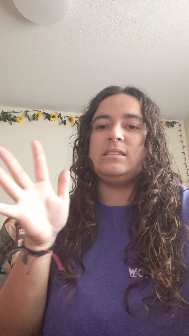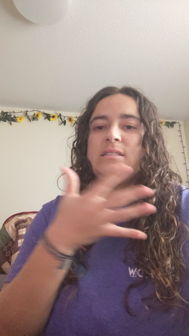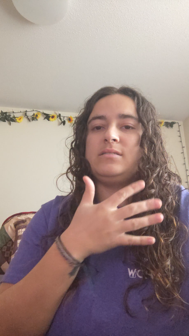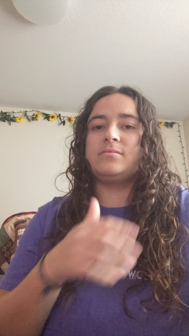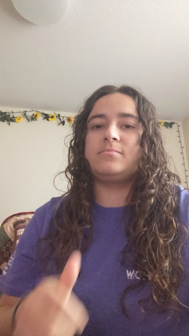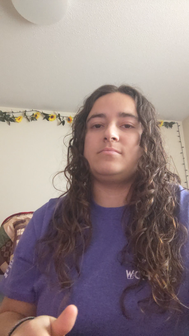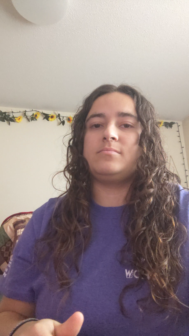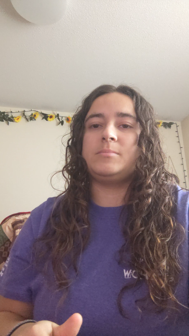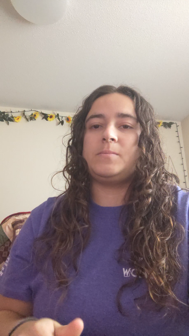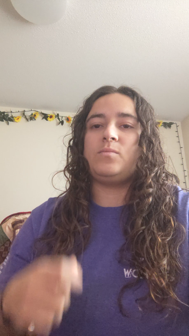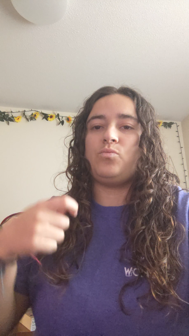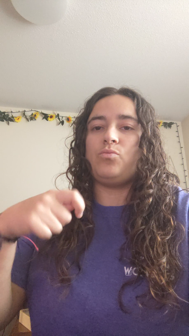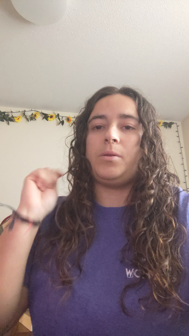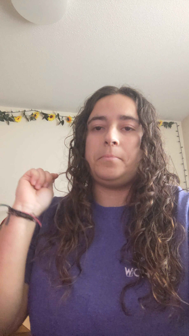rip